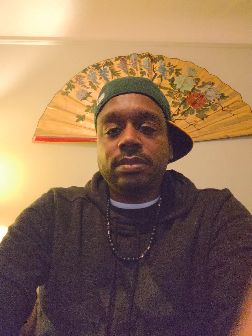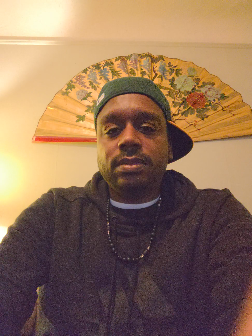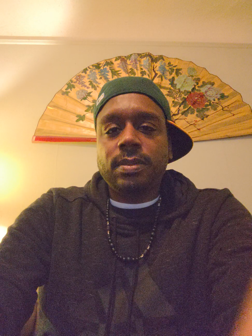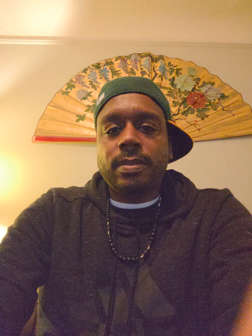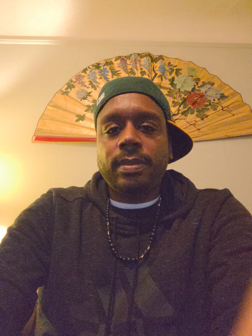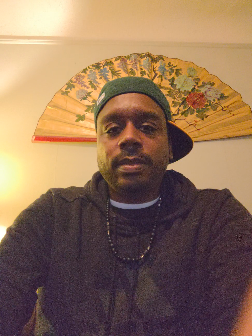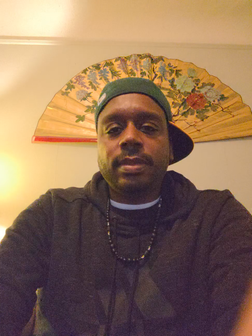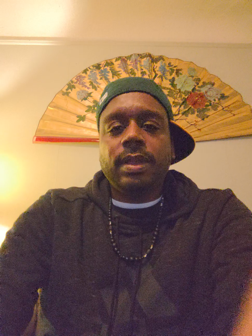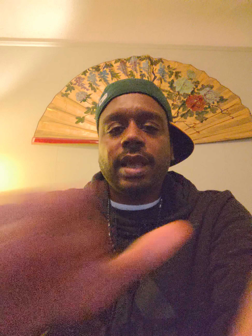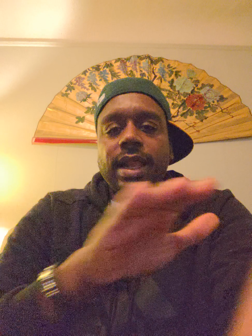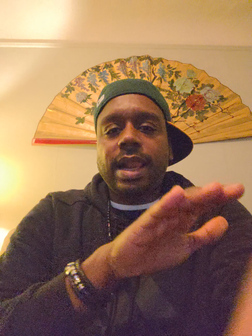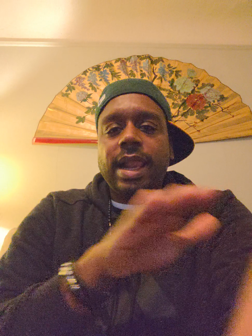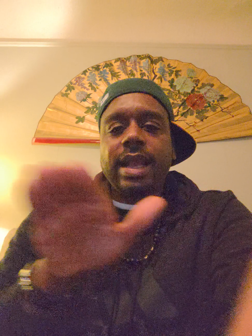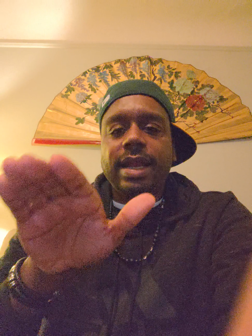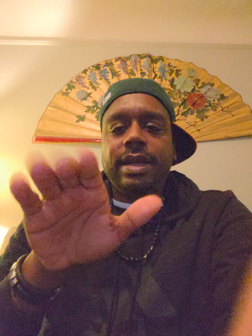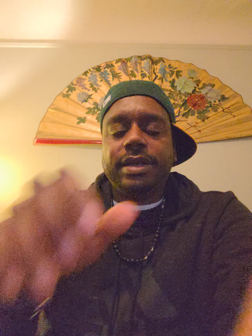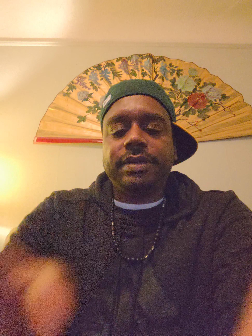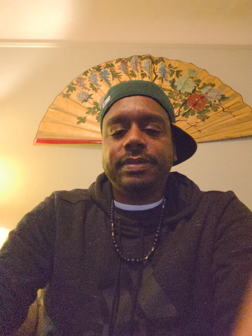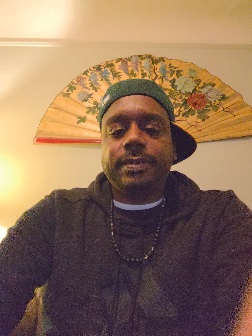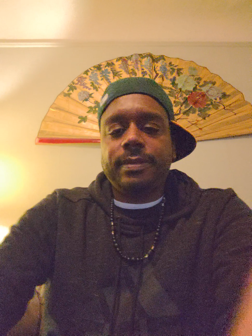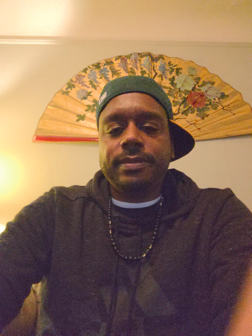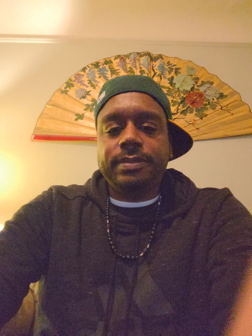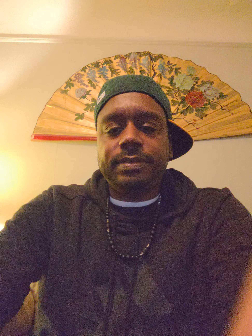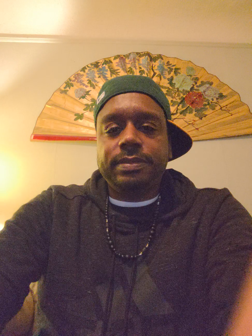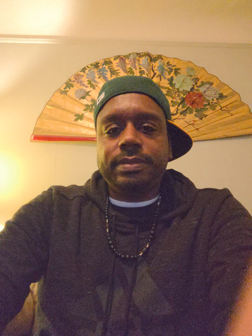clean